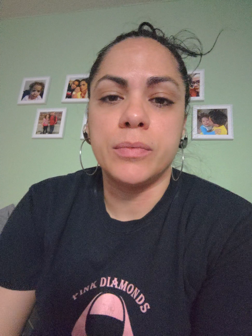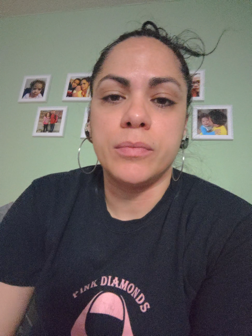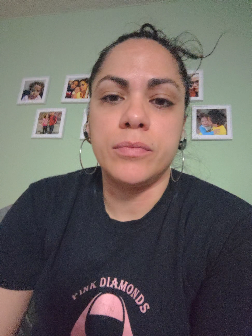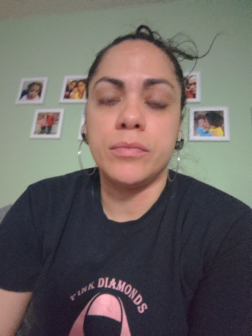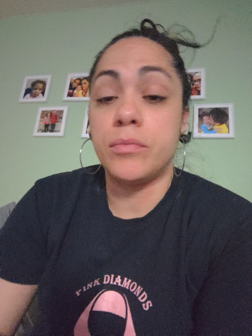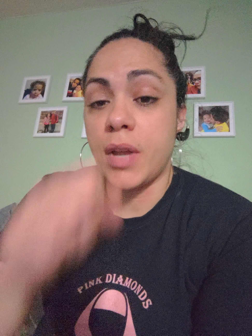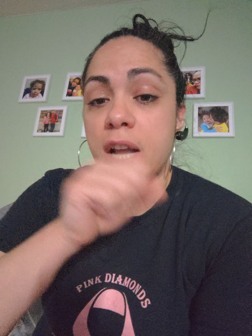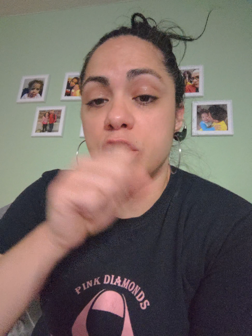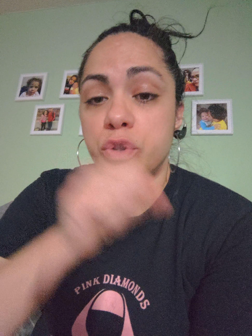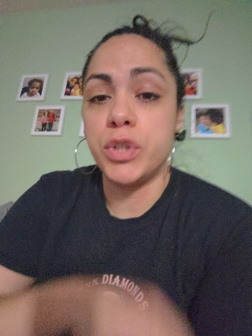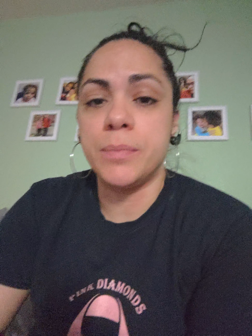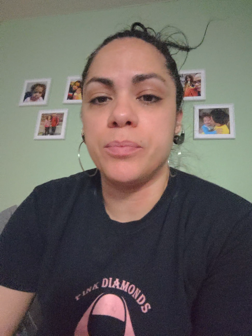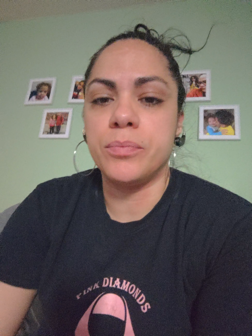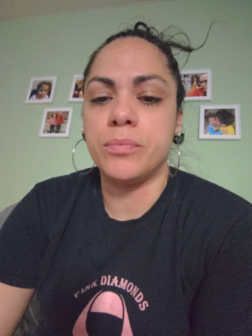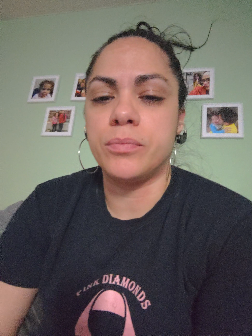ice cream